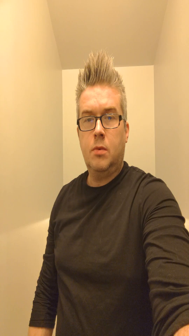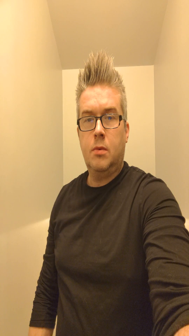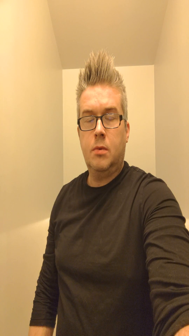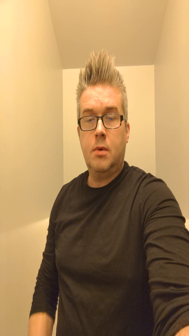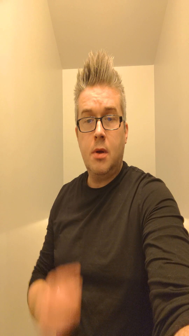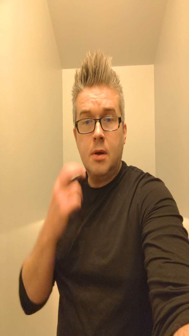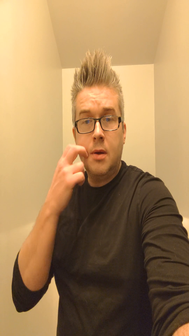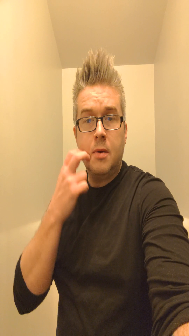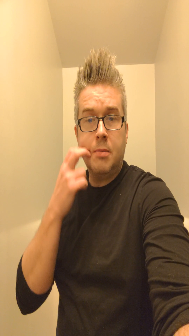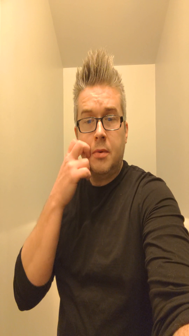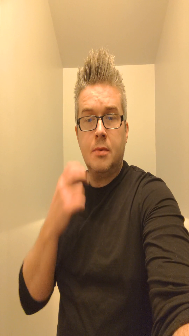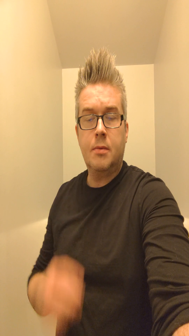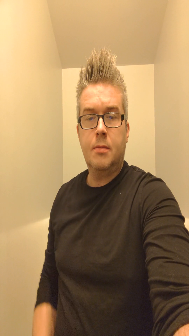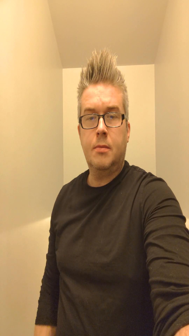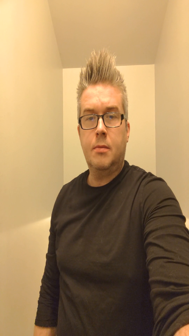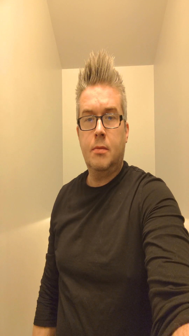gum